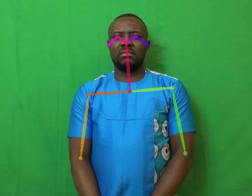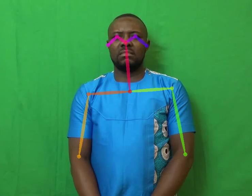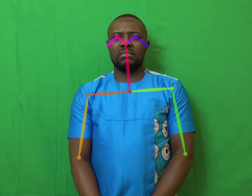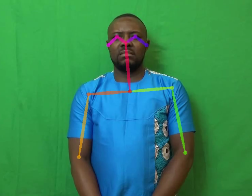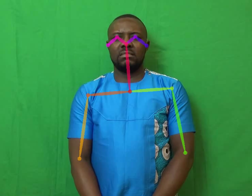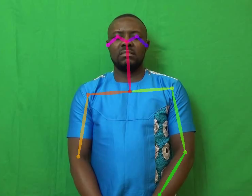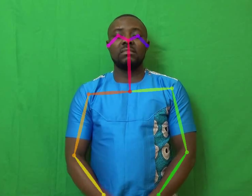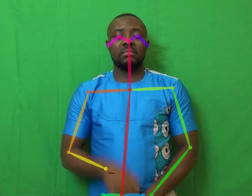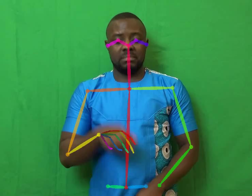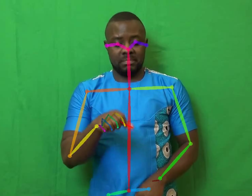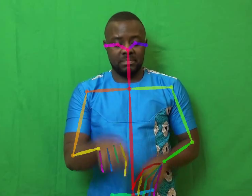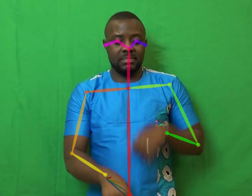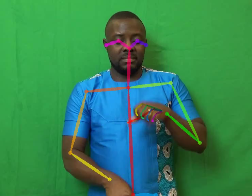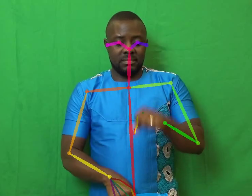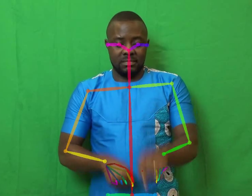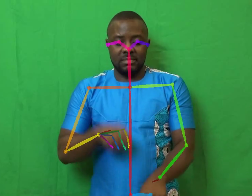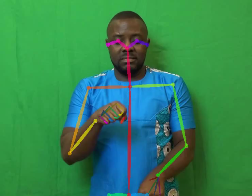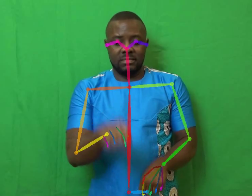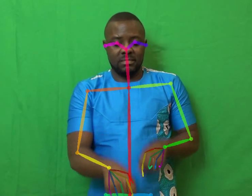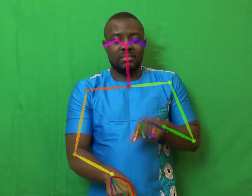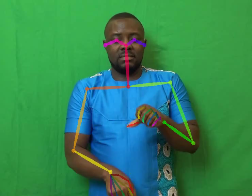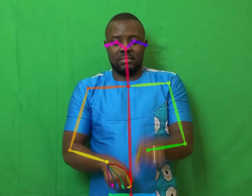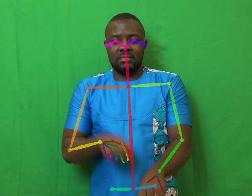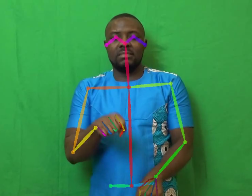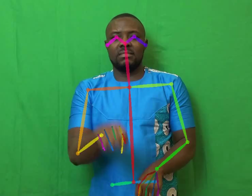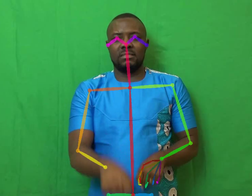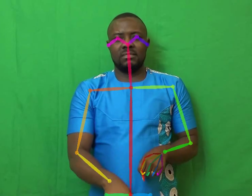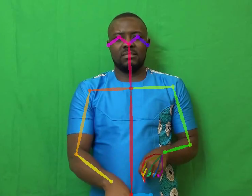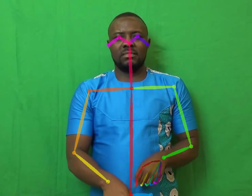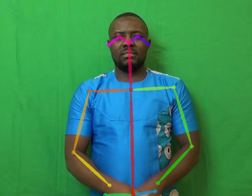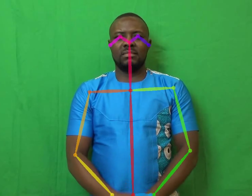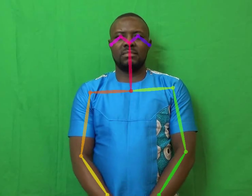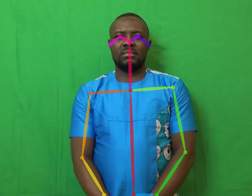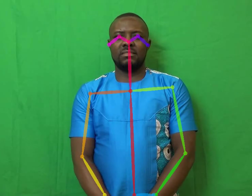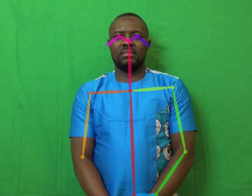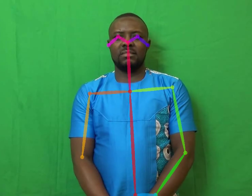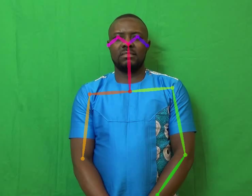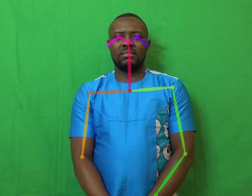bicycle